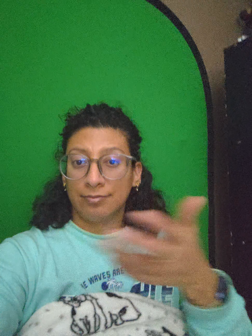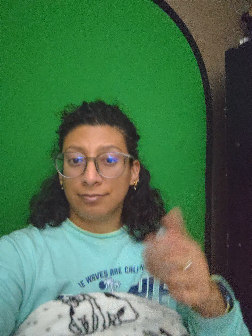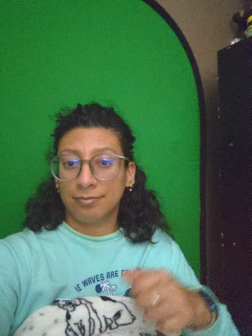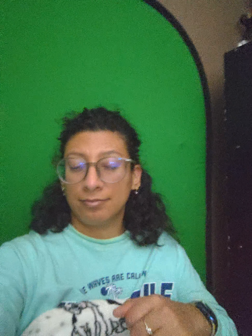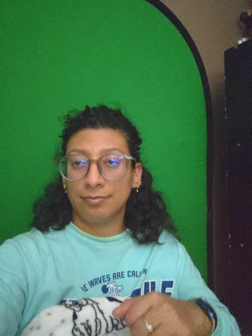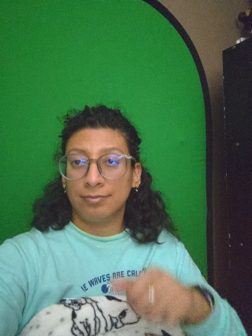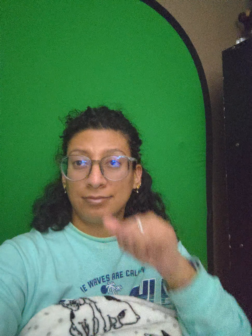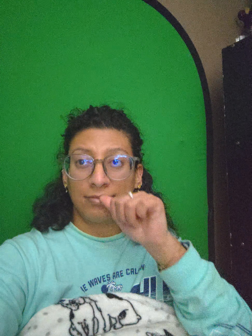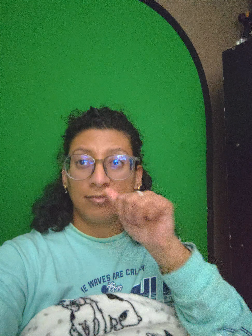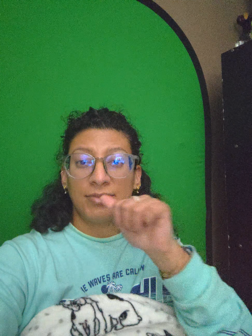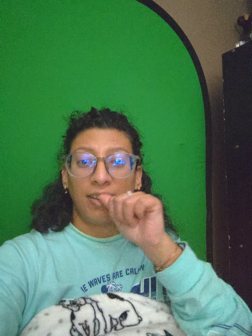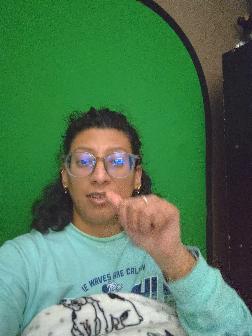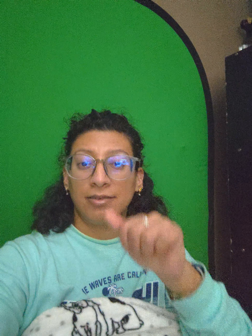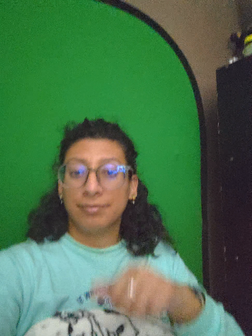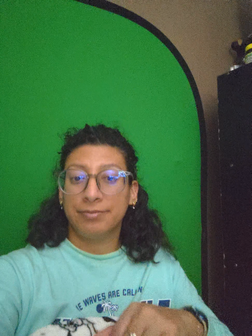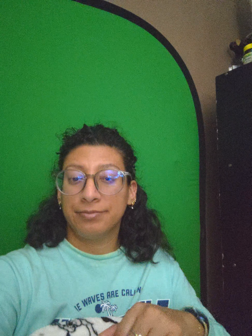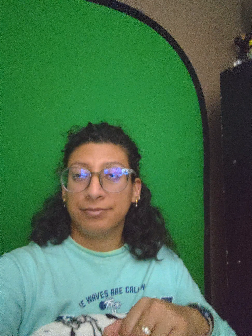nuts